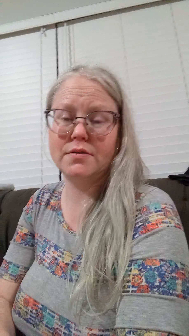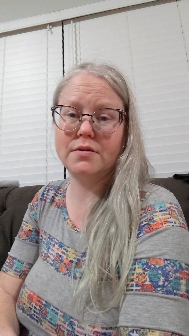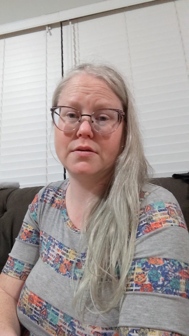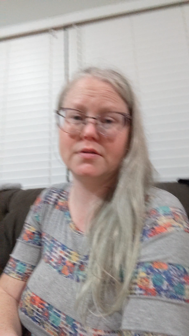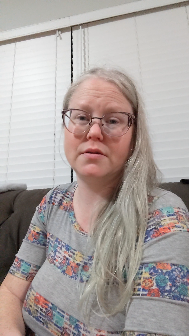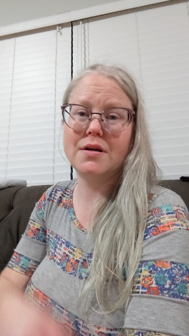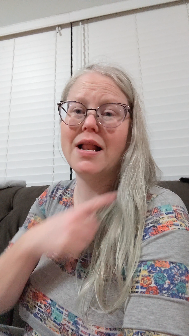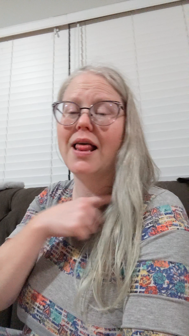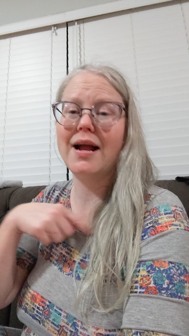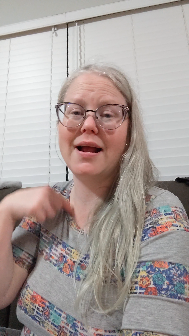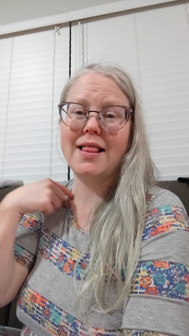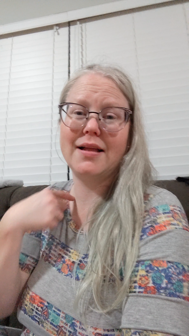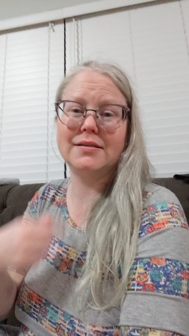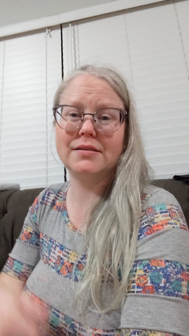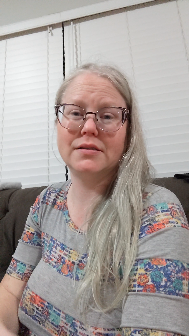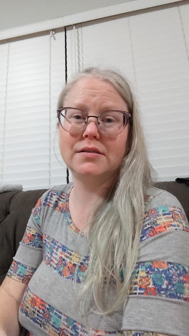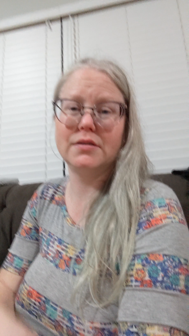necklace